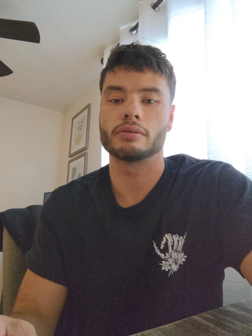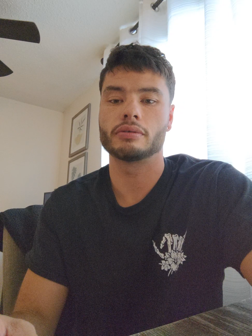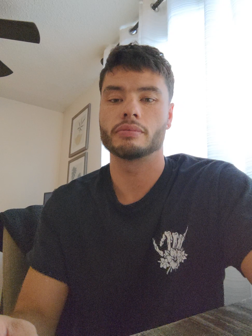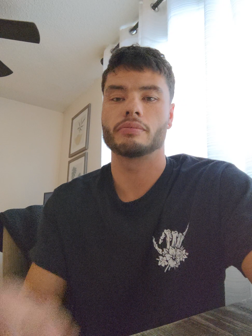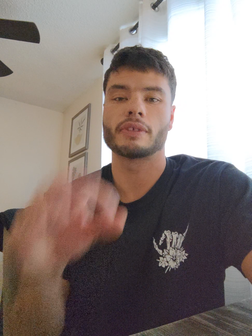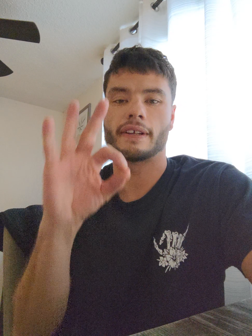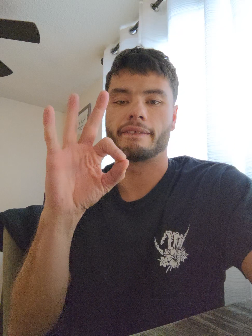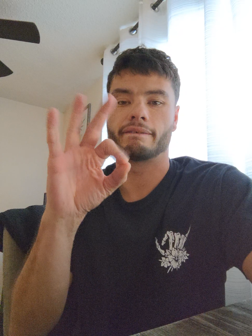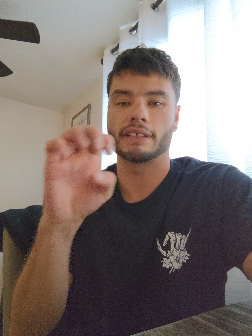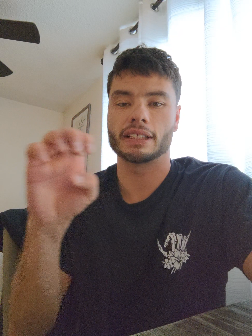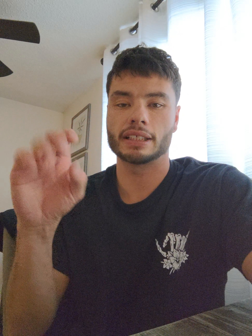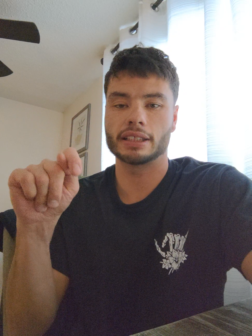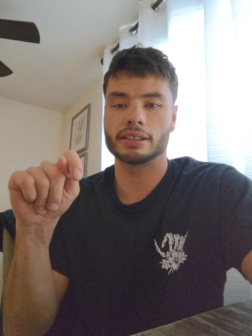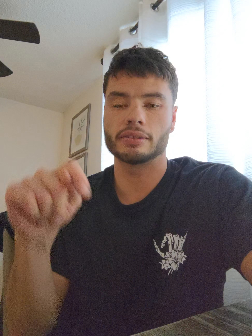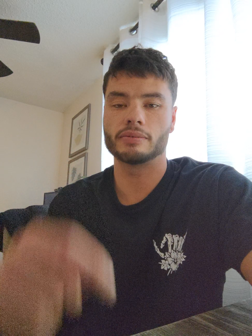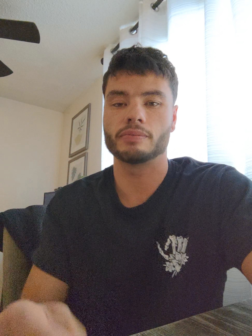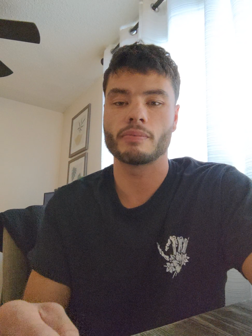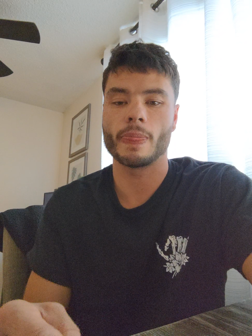feet